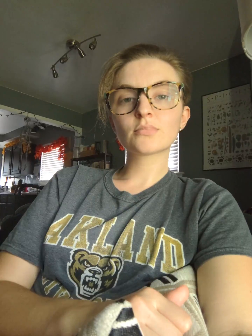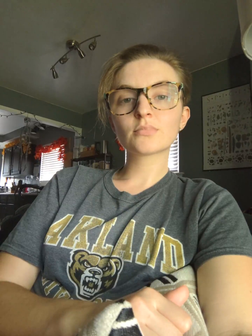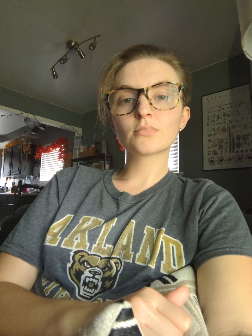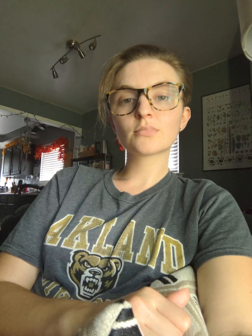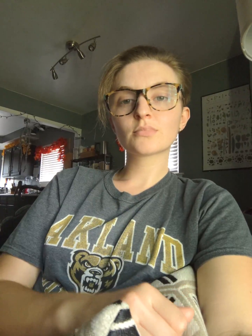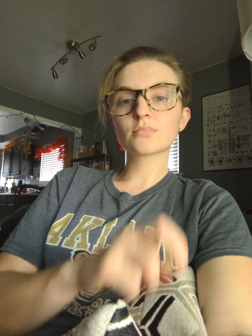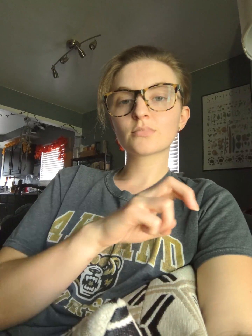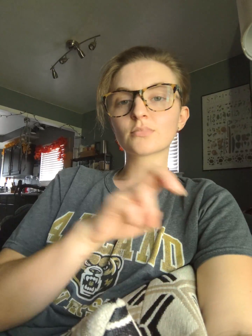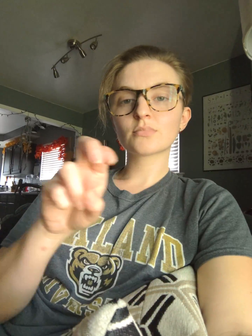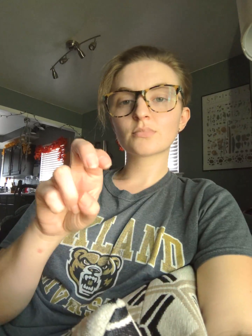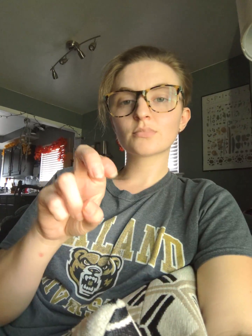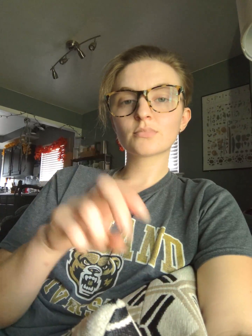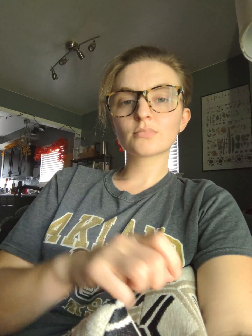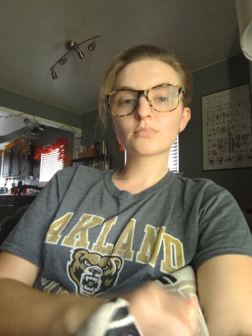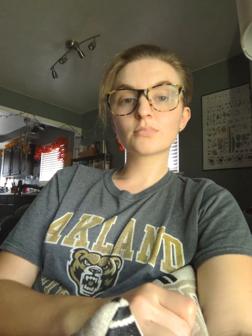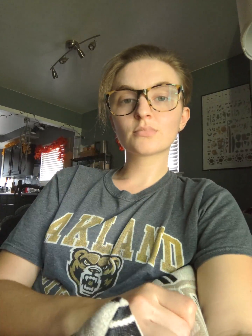couch